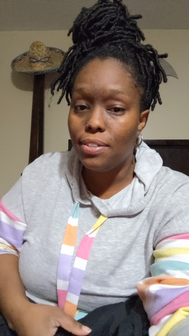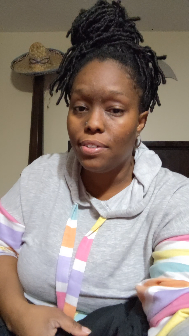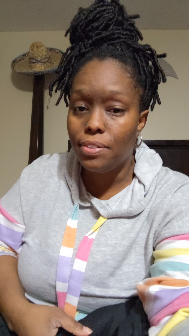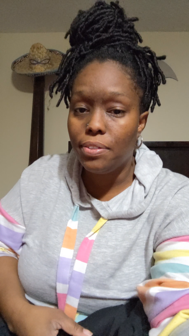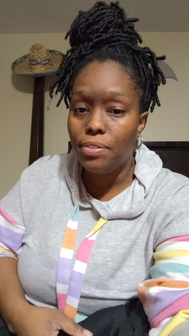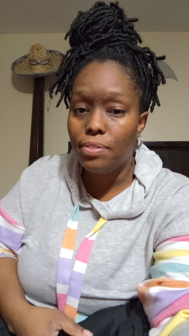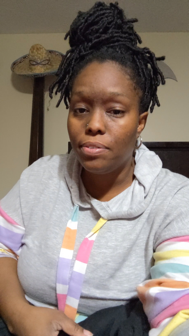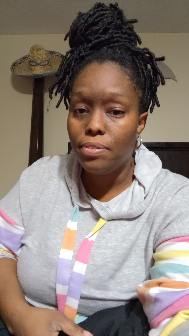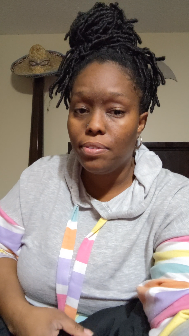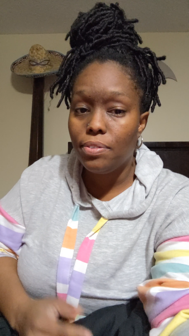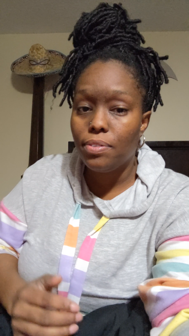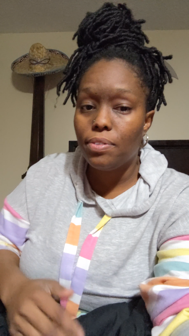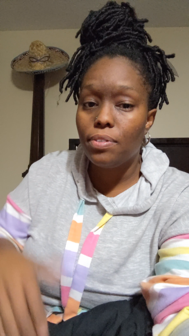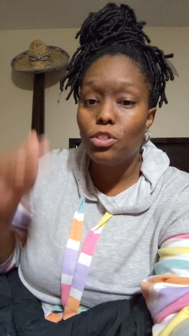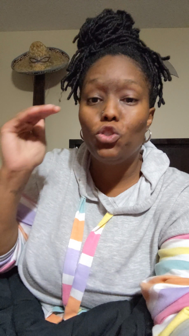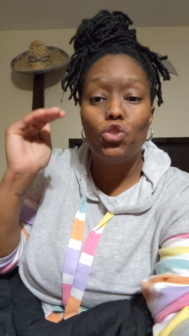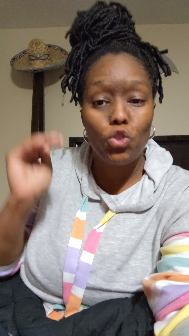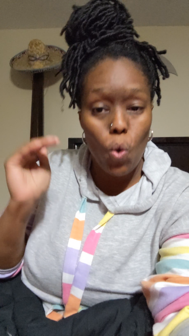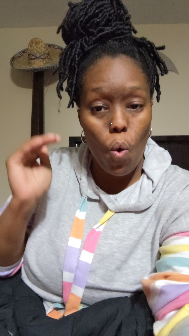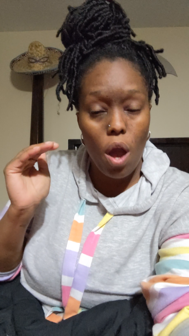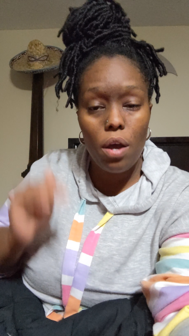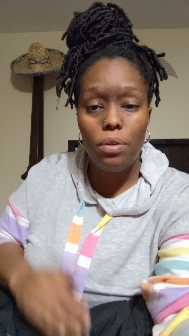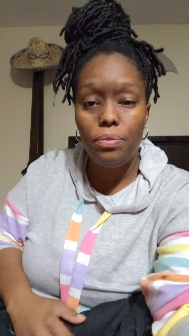short